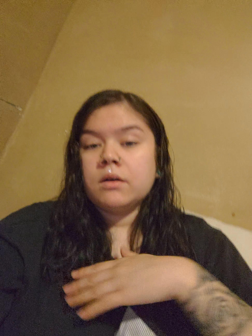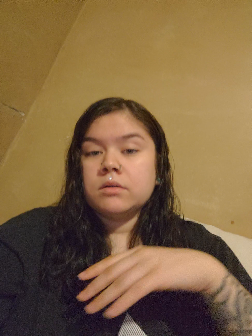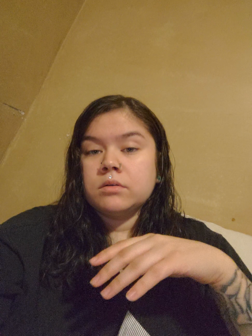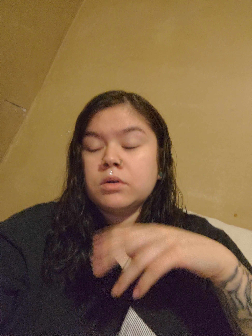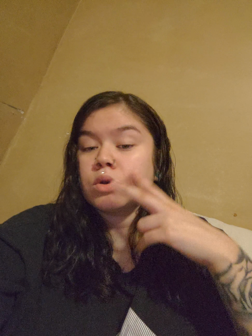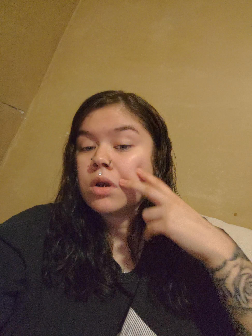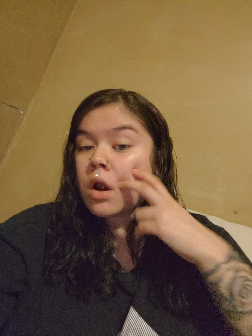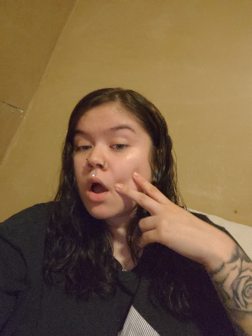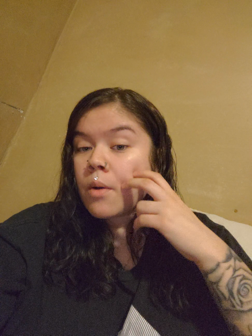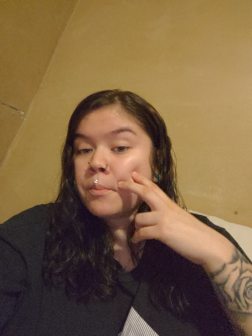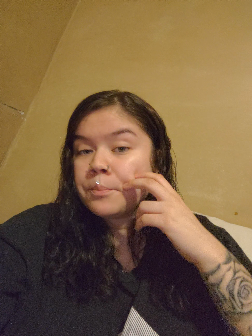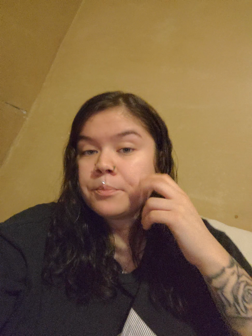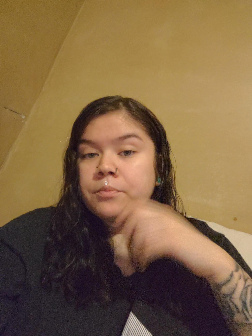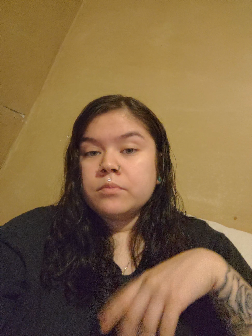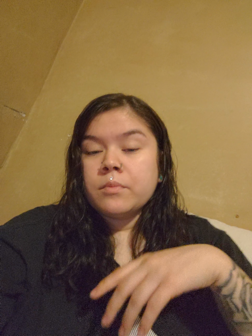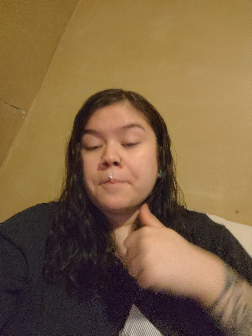gum